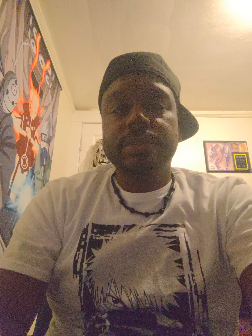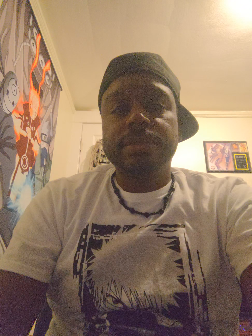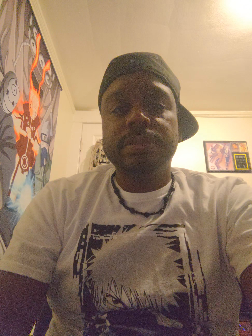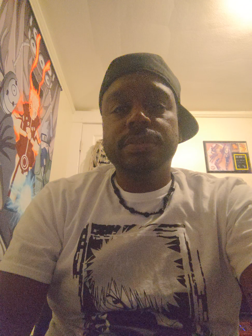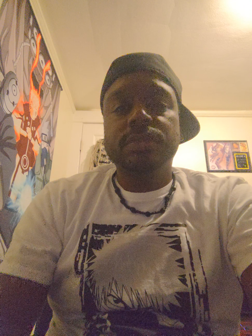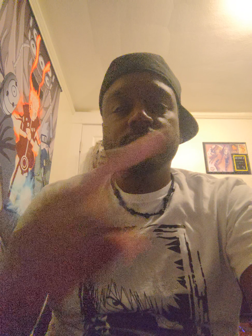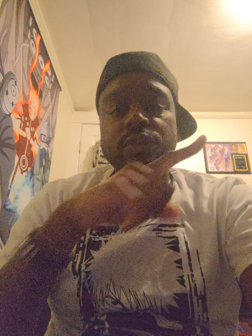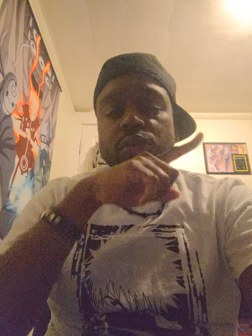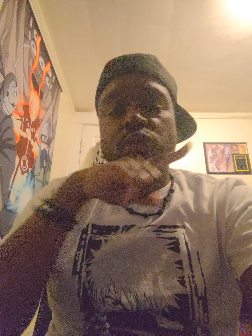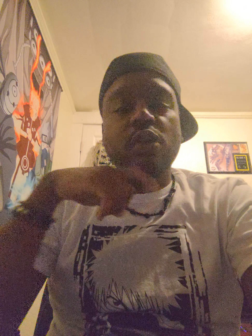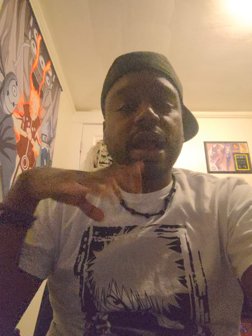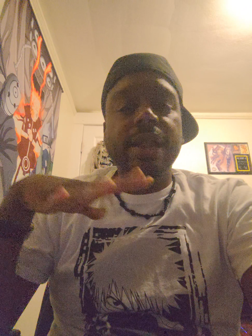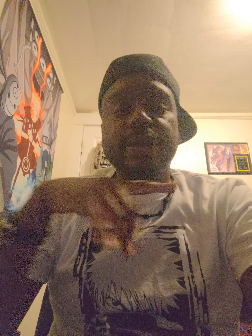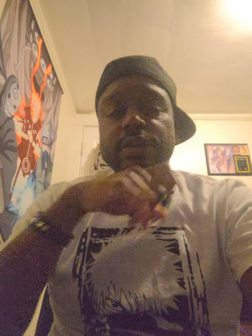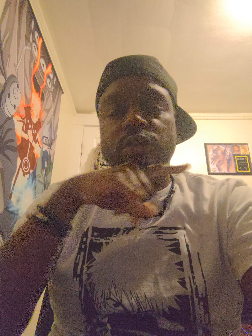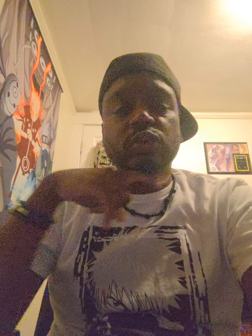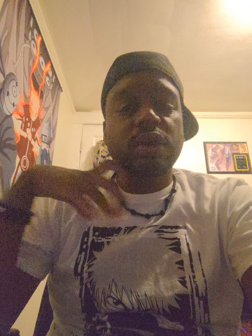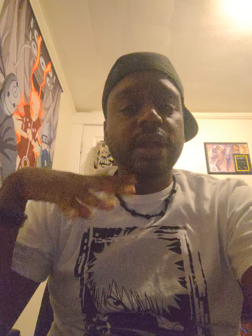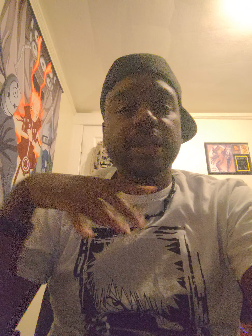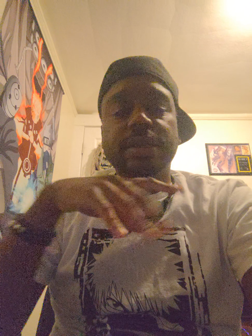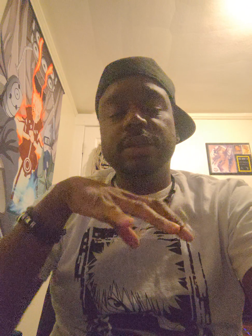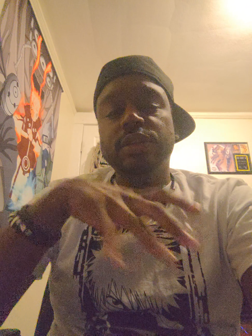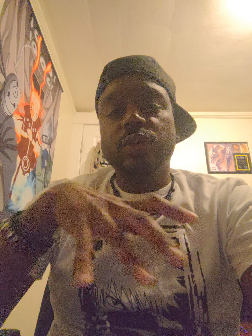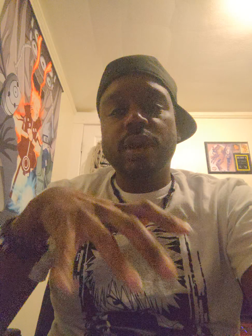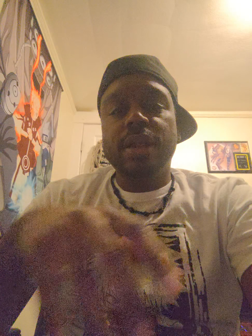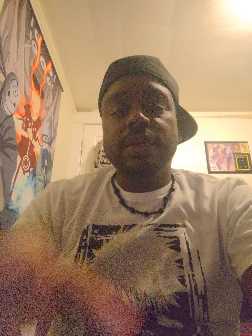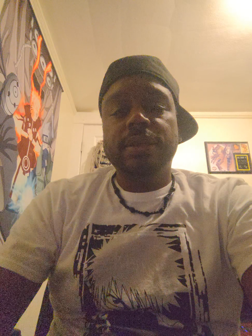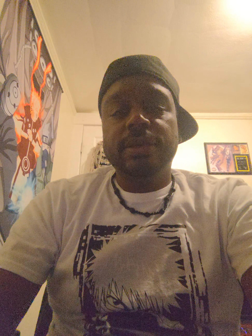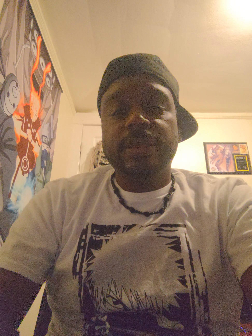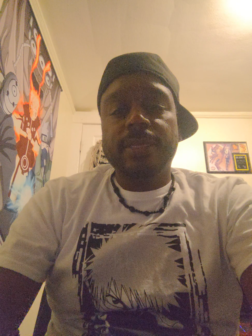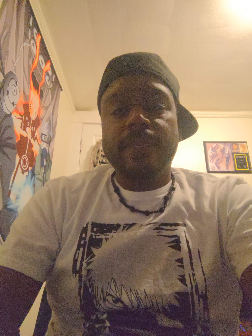dryer